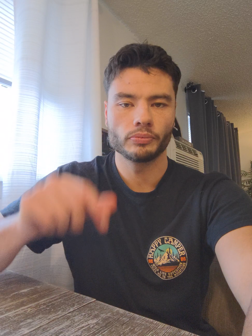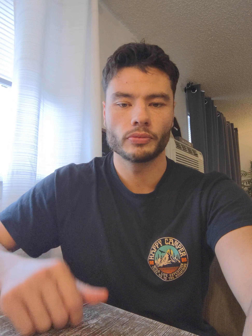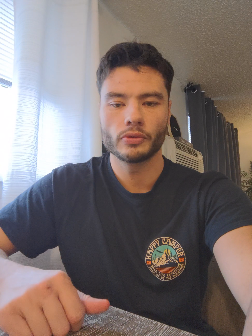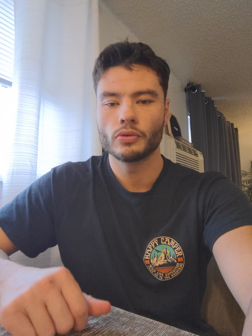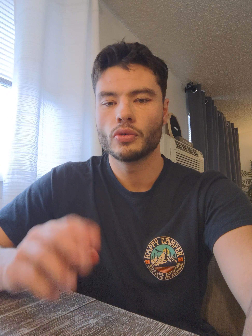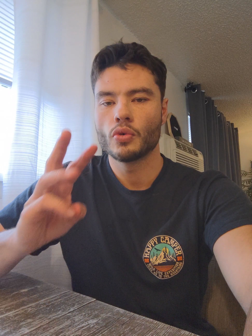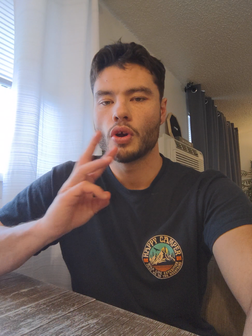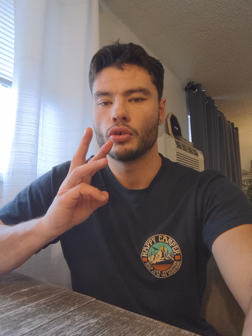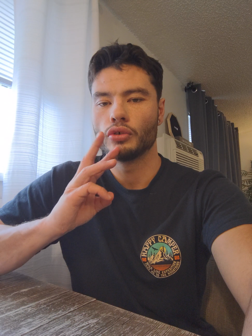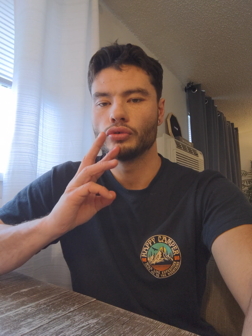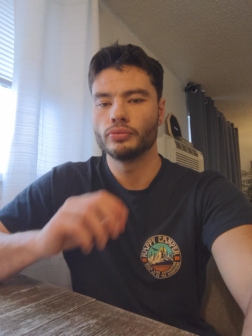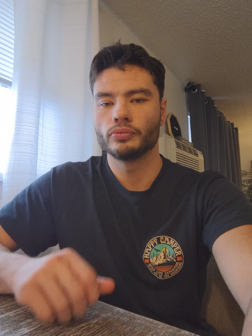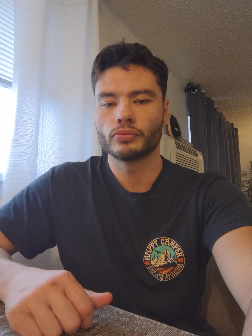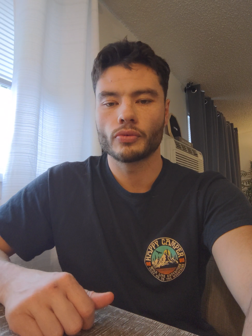water